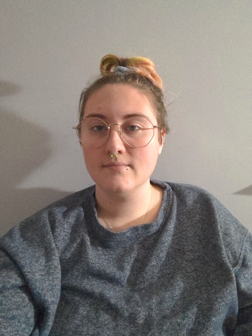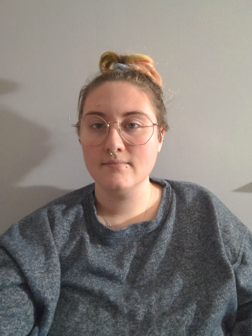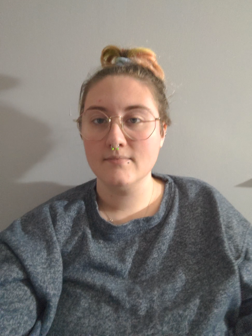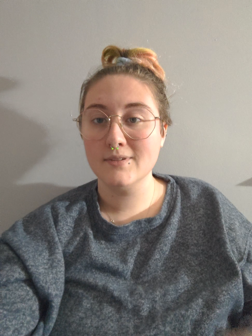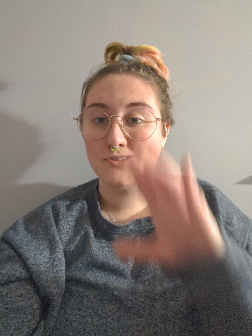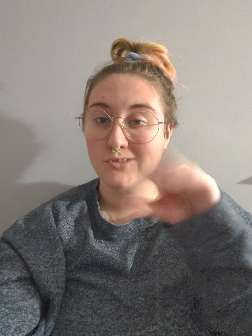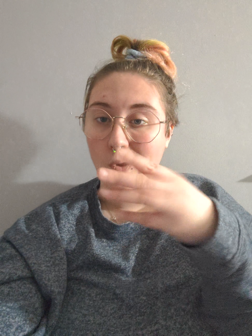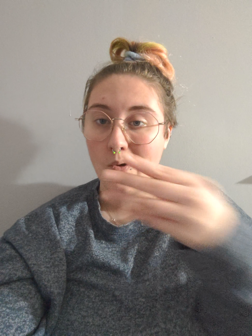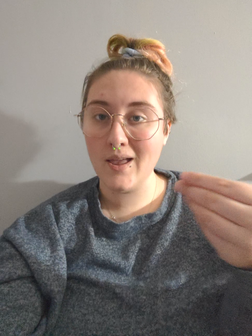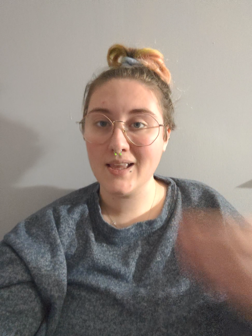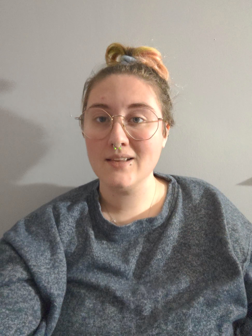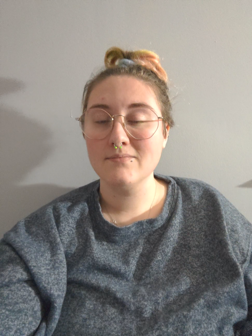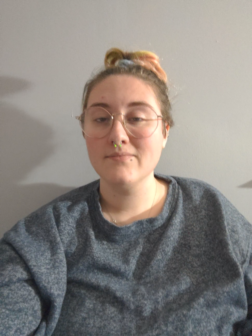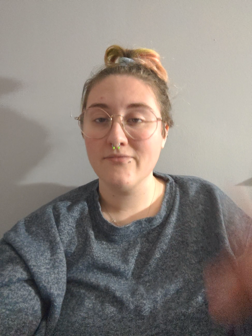story